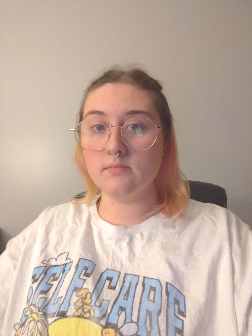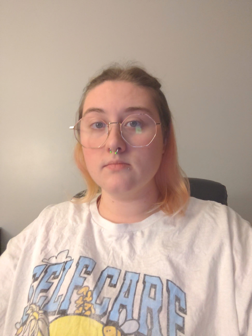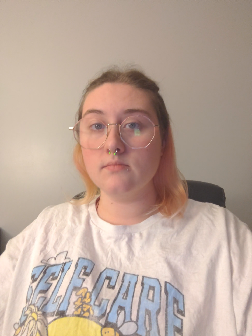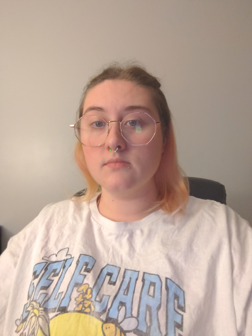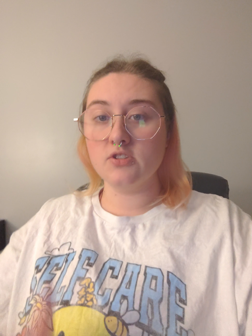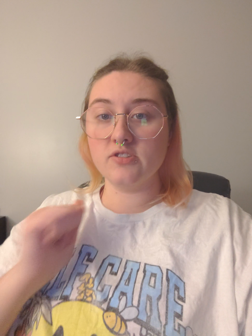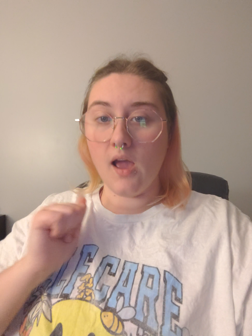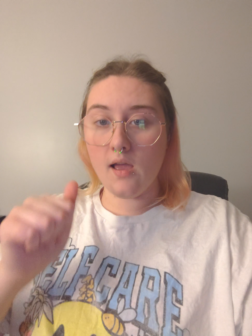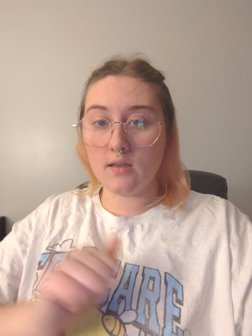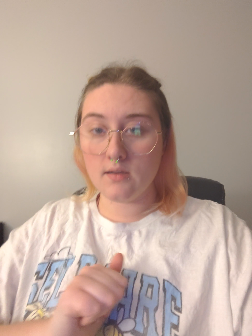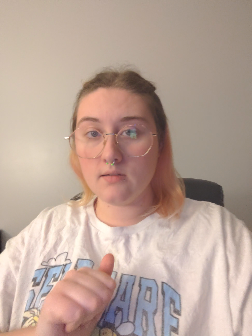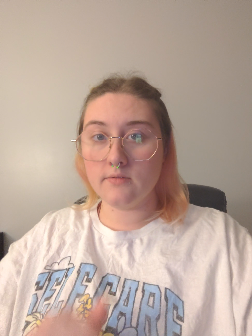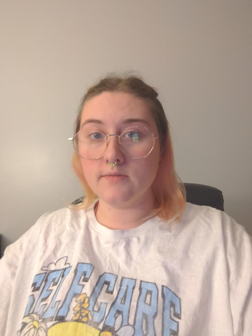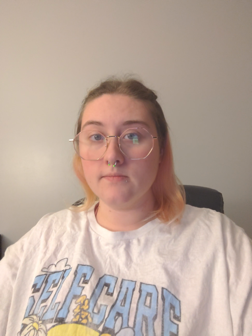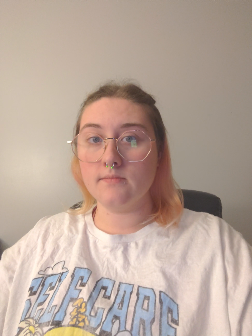jacket